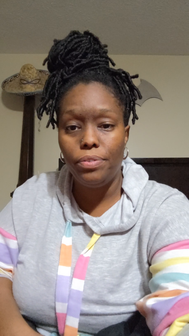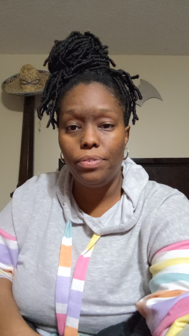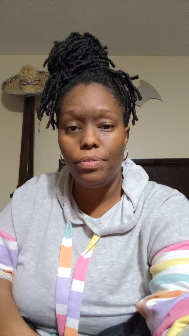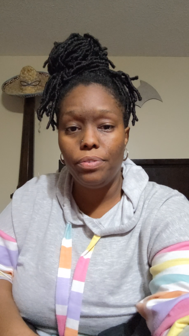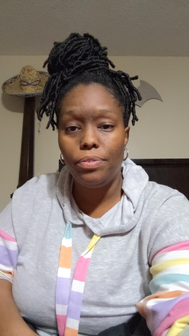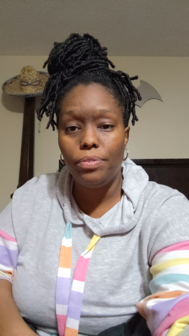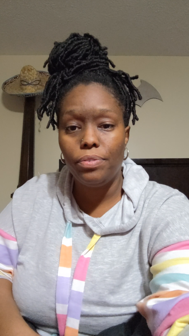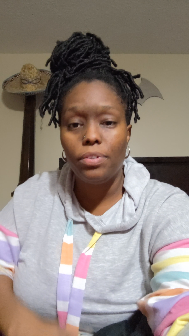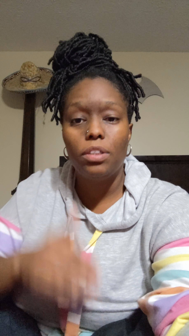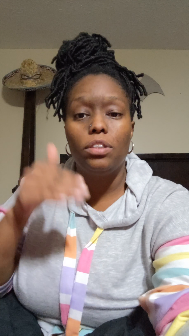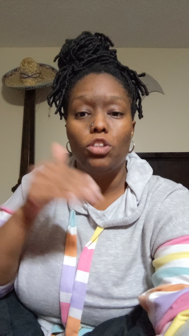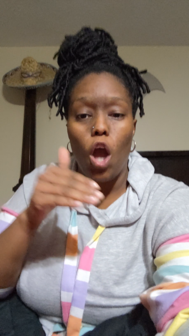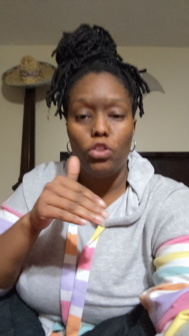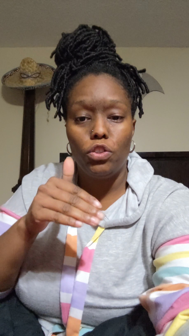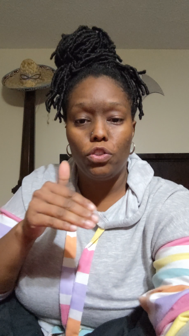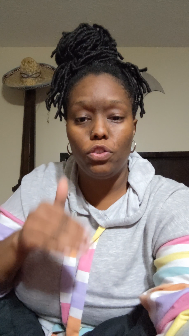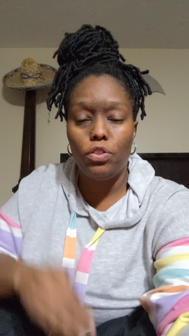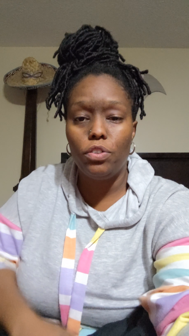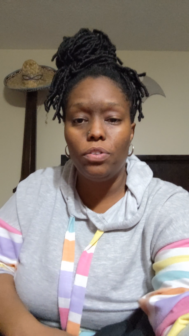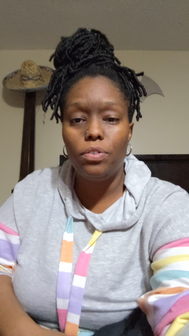doctor